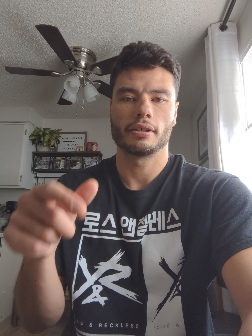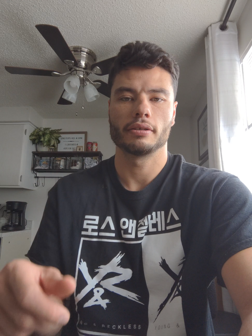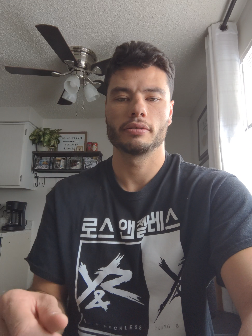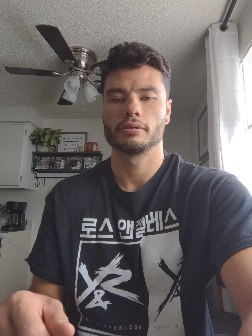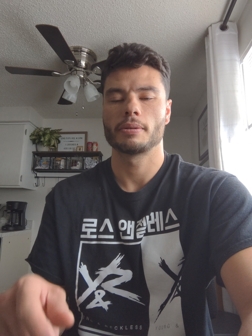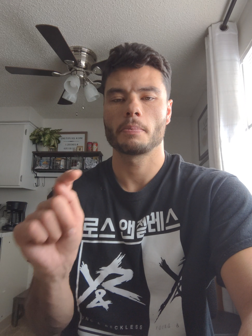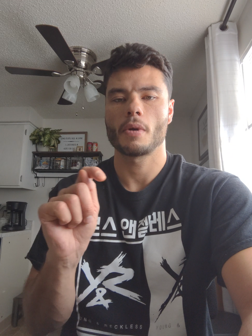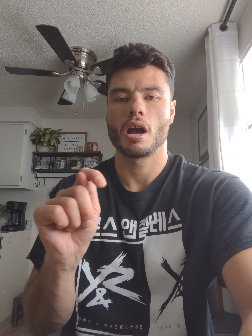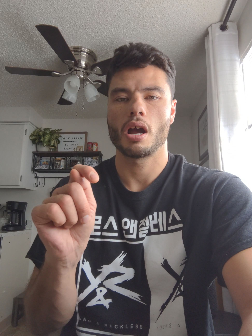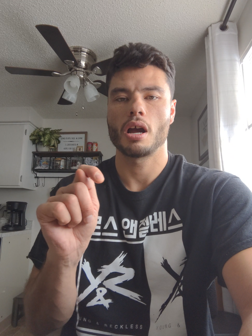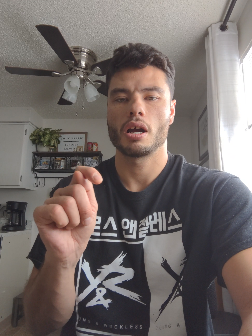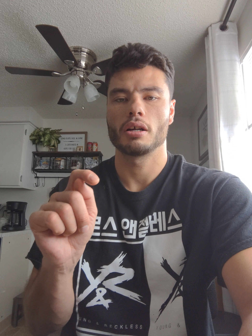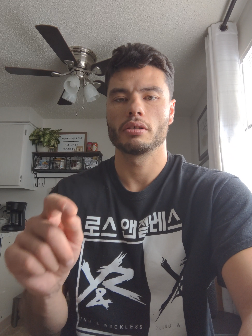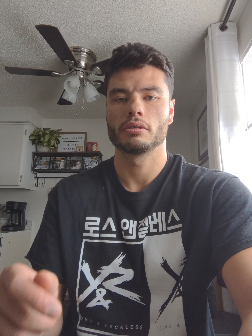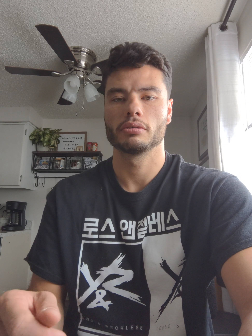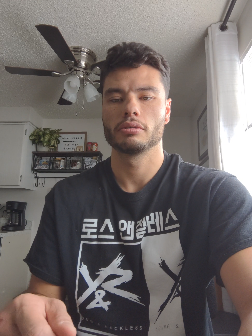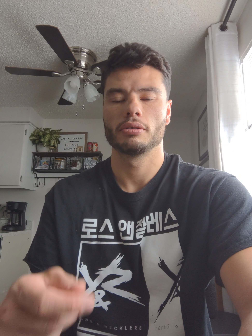potty